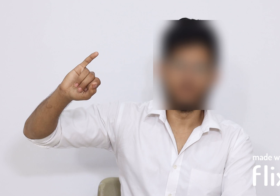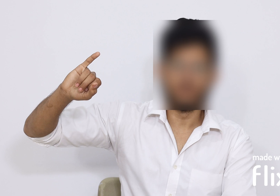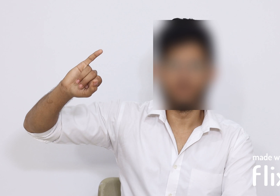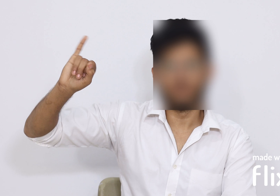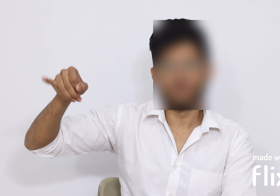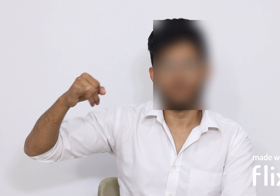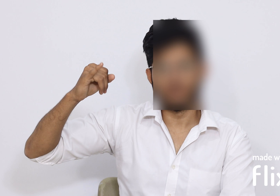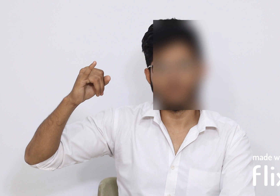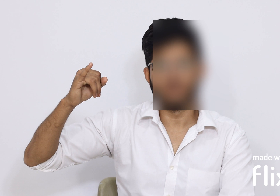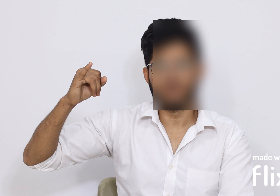ج